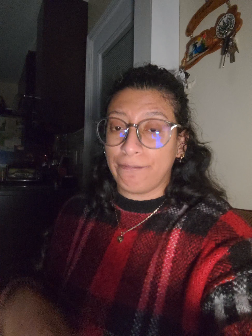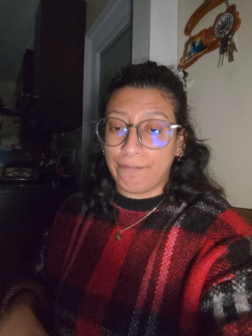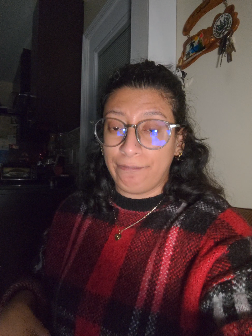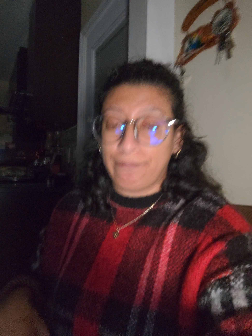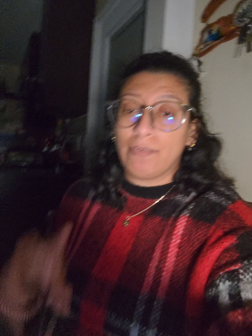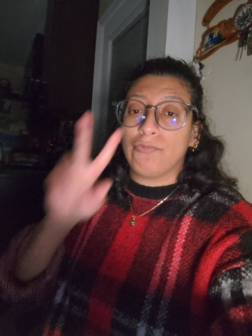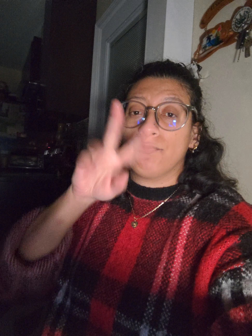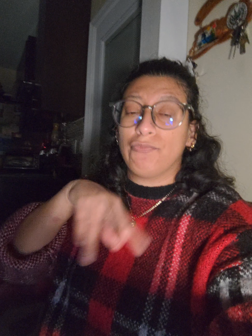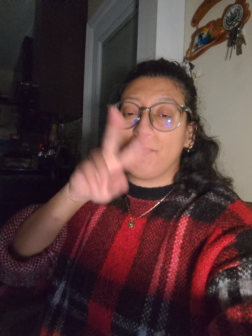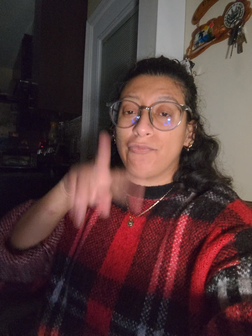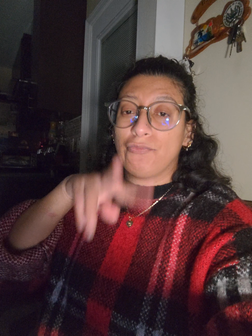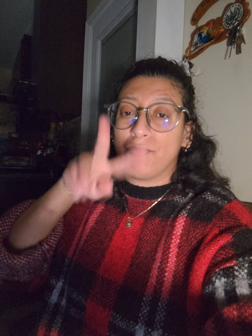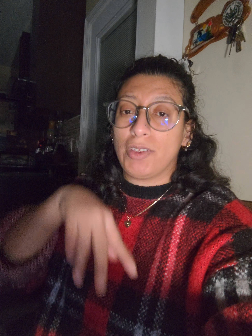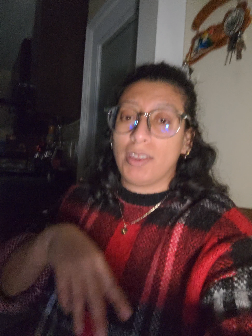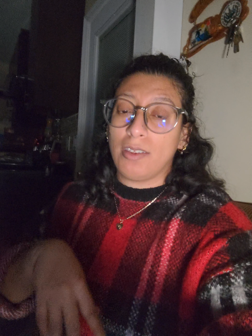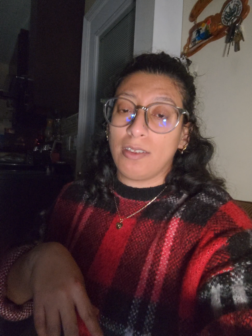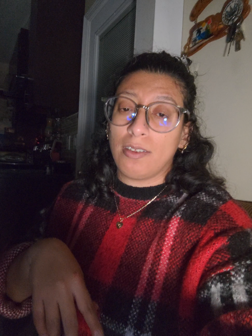read